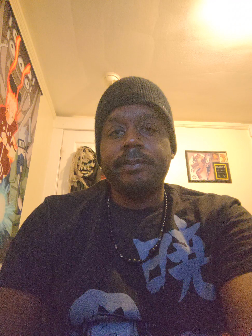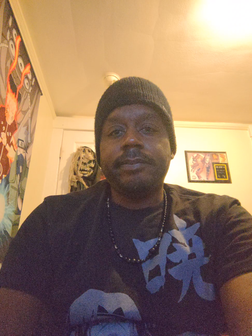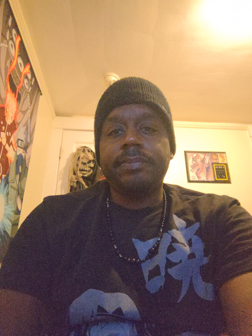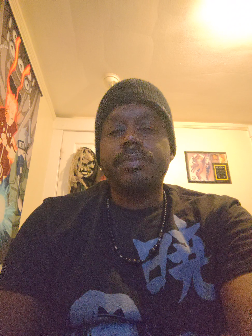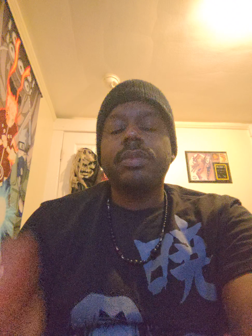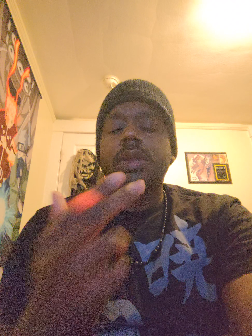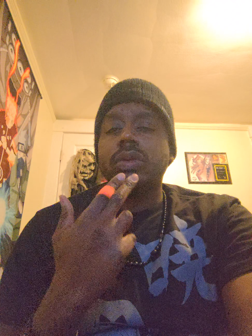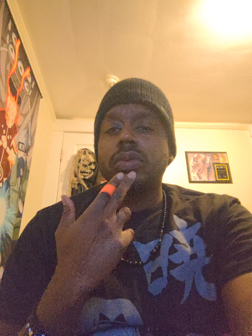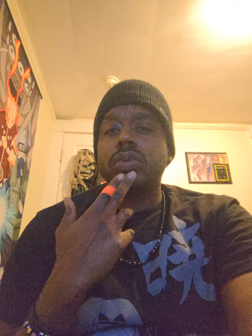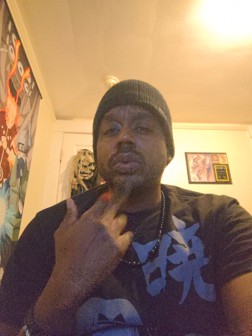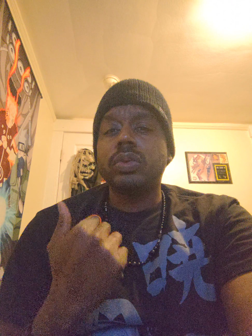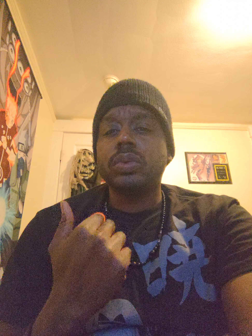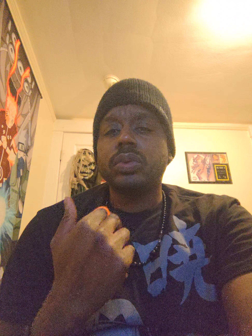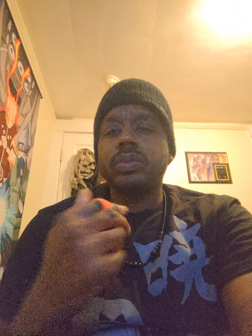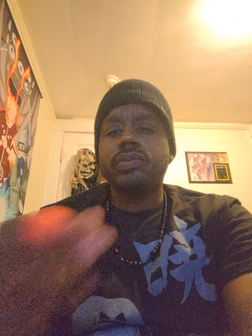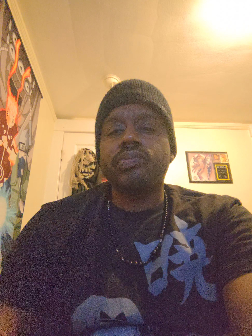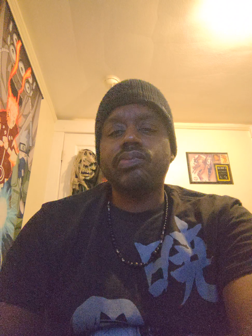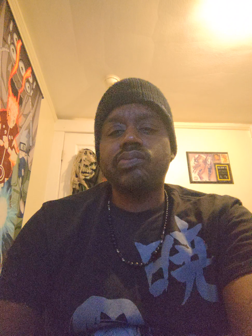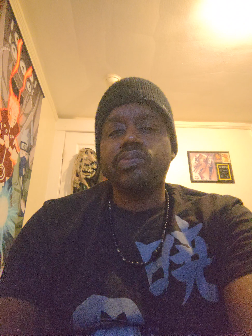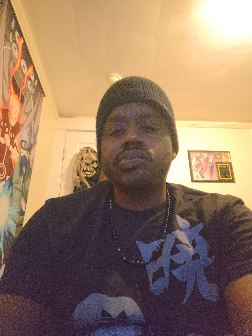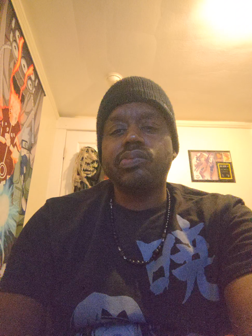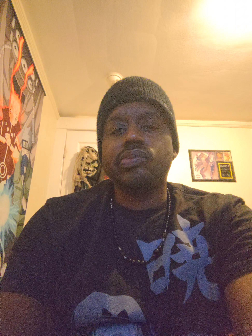cute